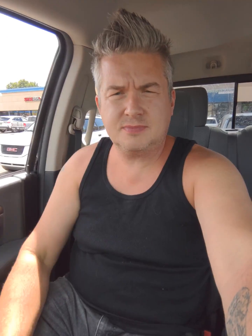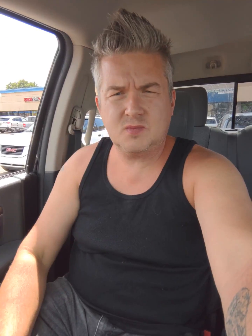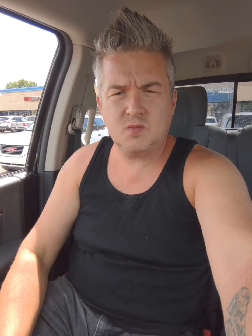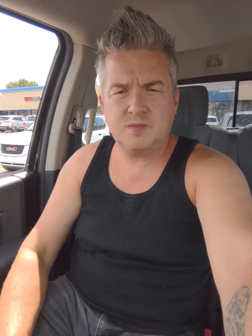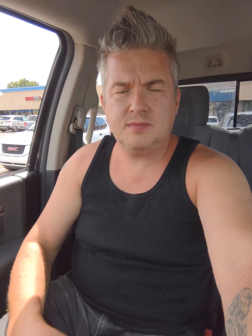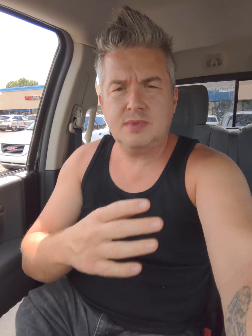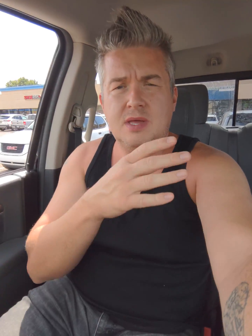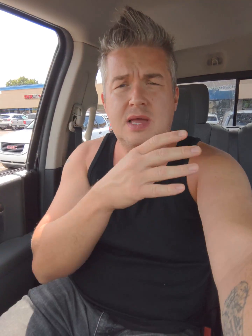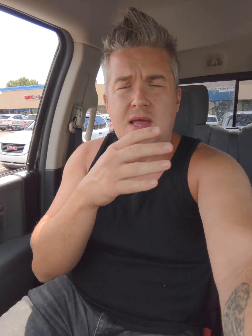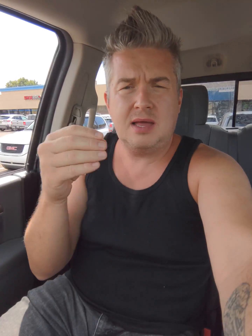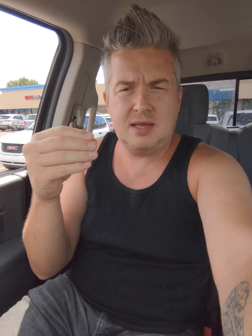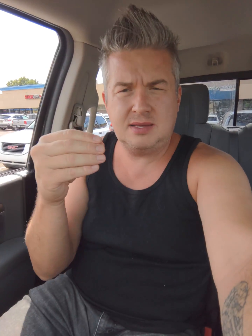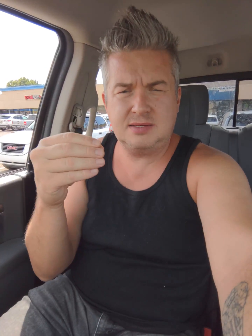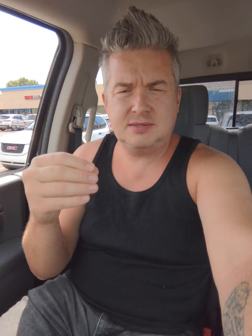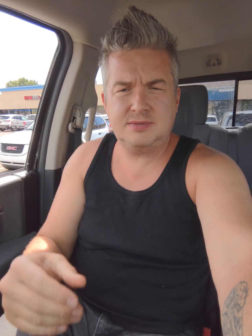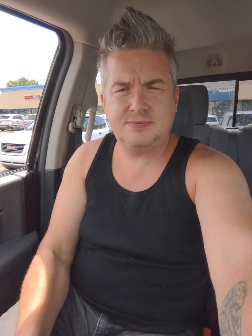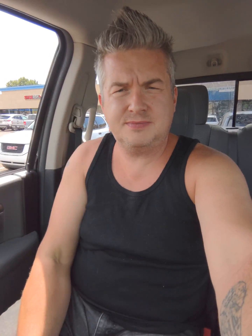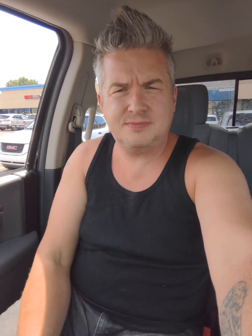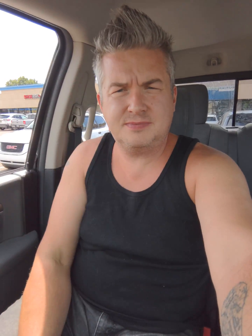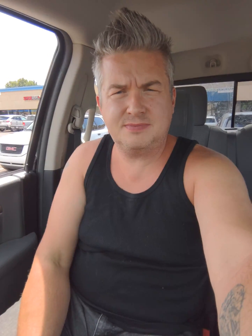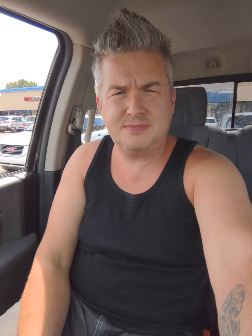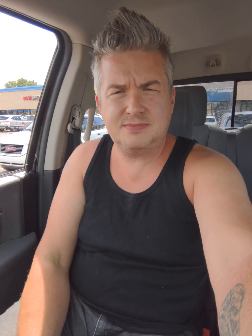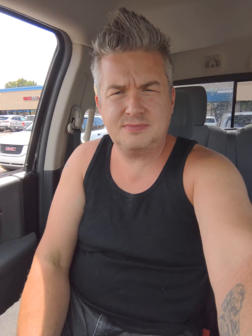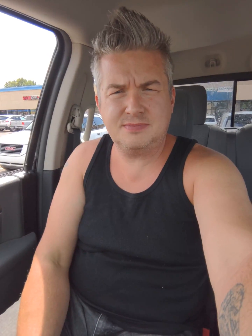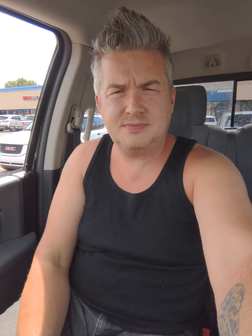and